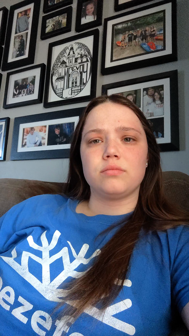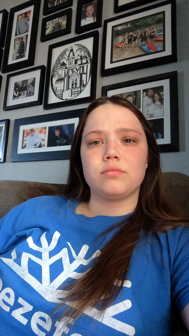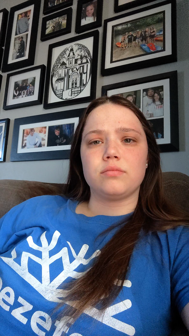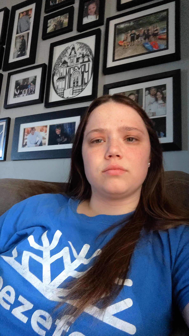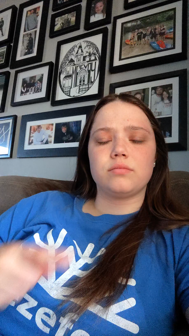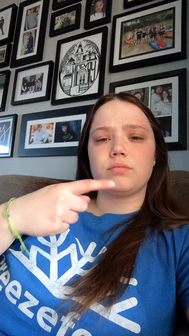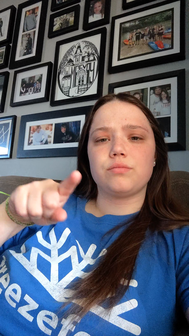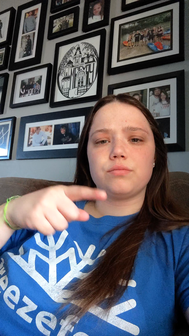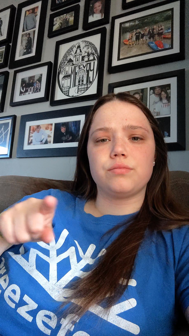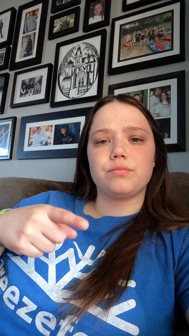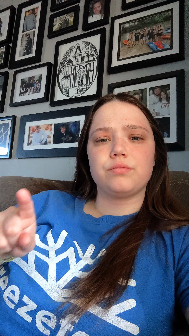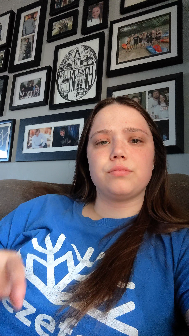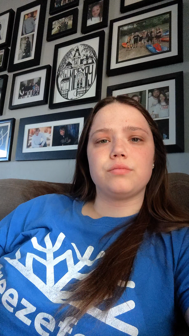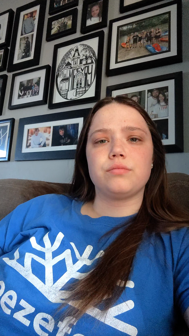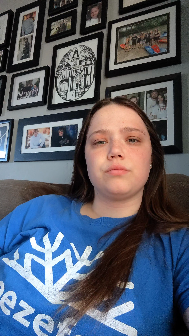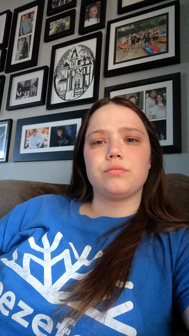knife